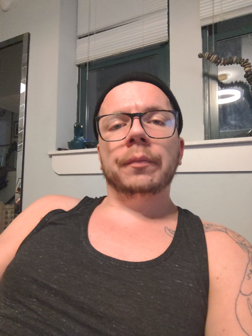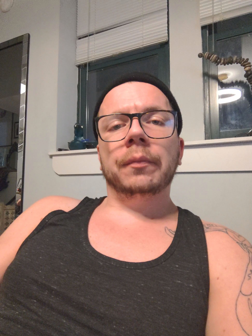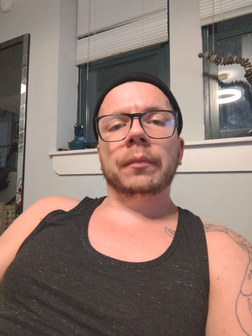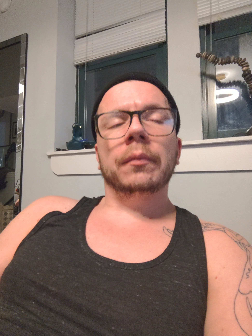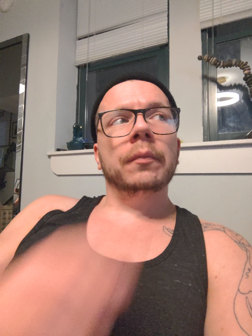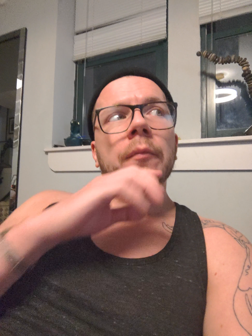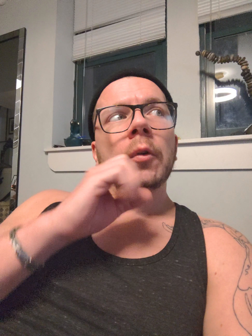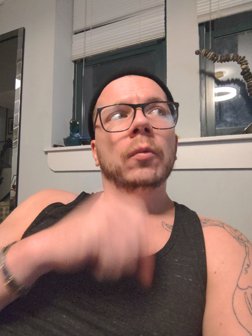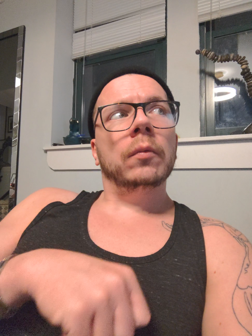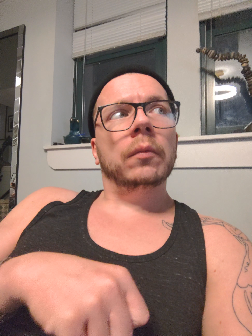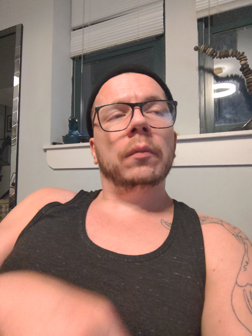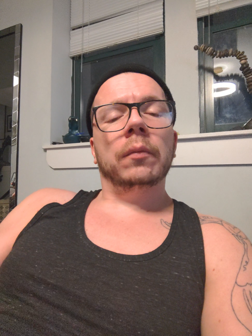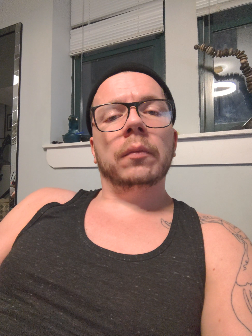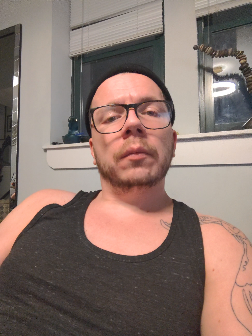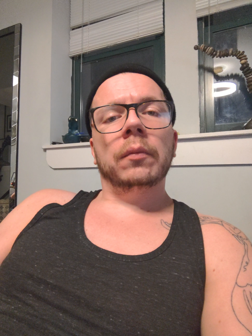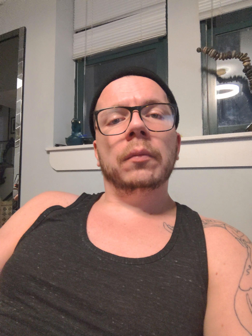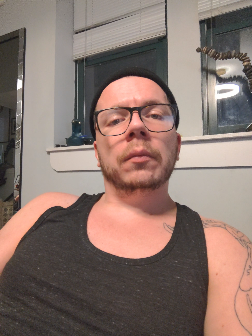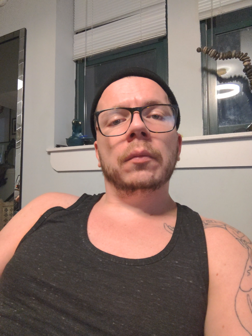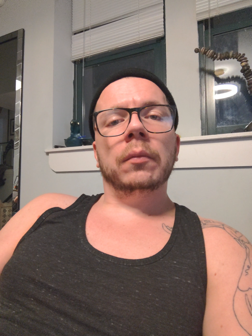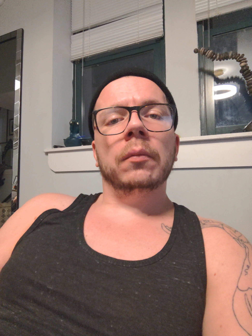old